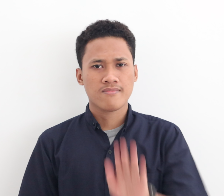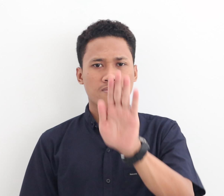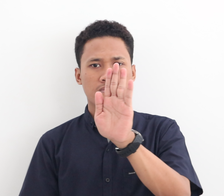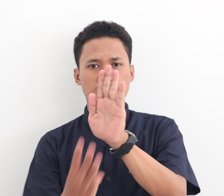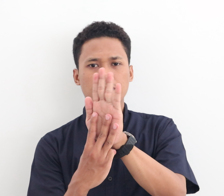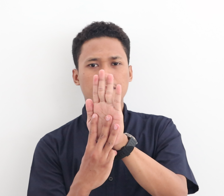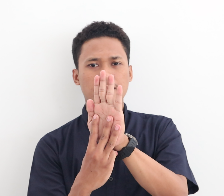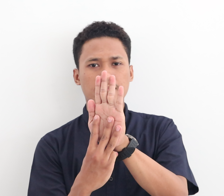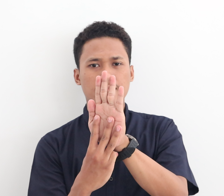M